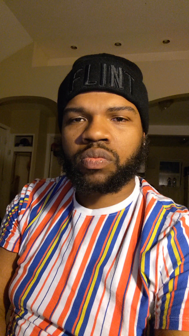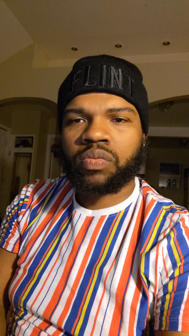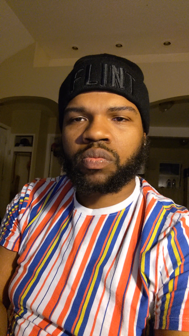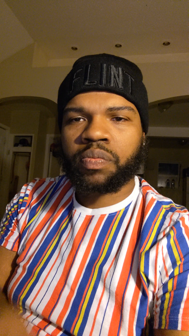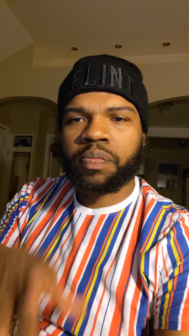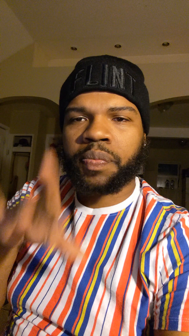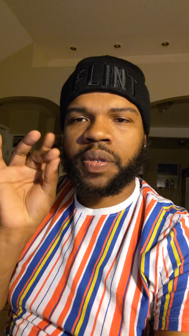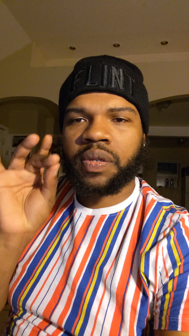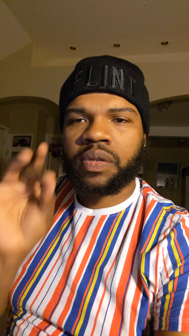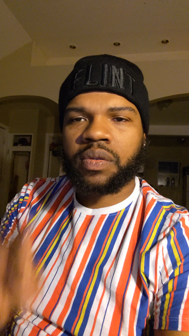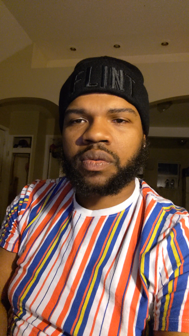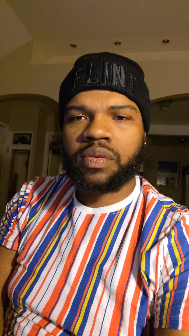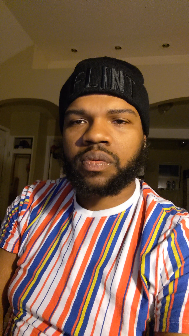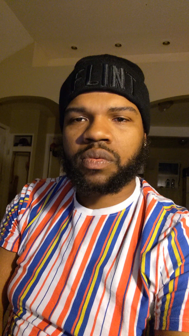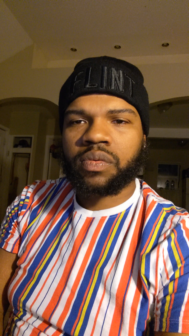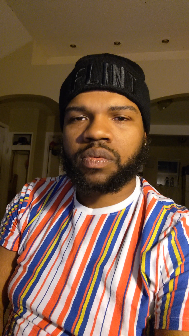pick